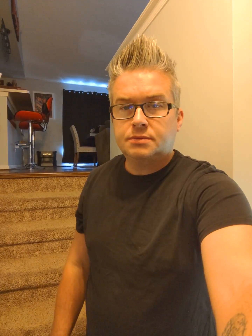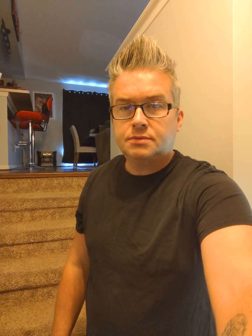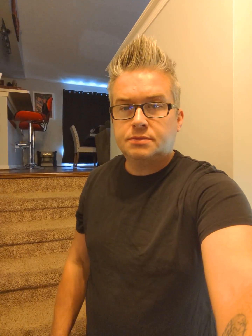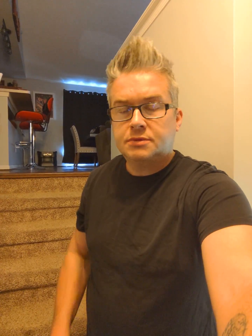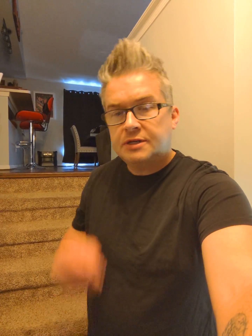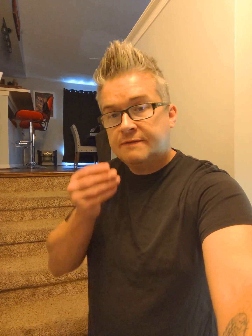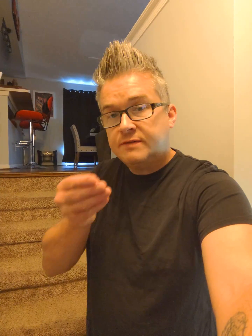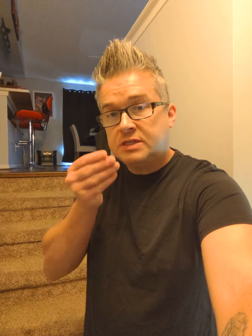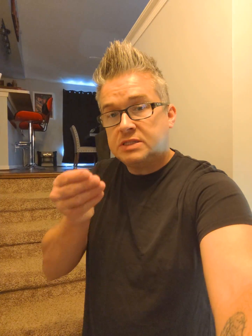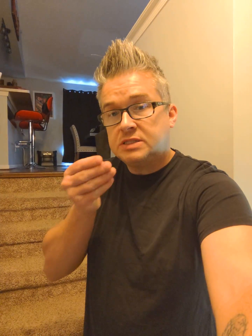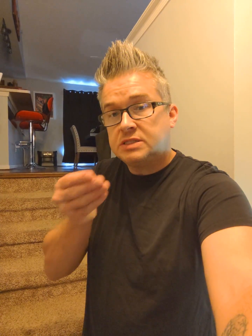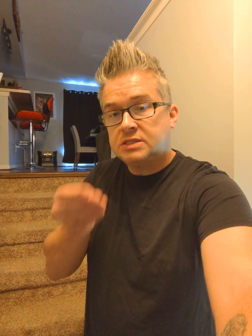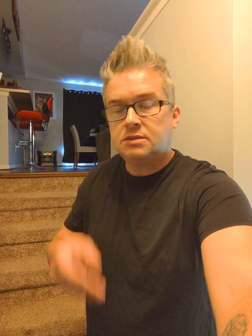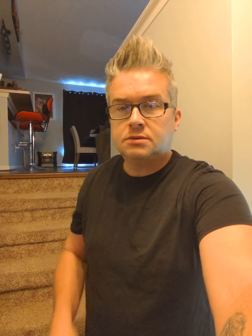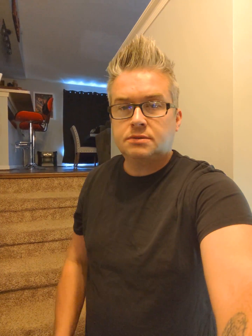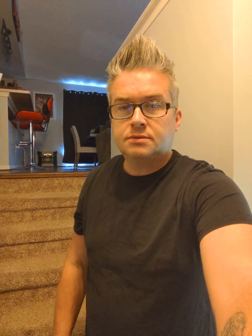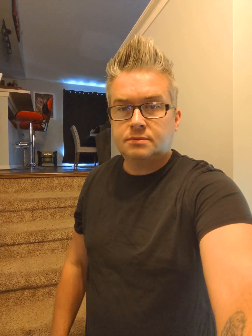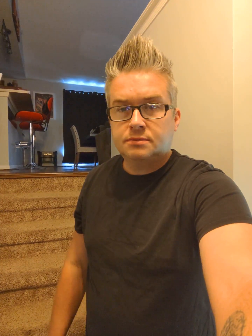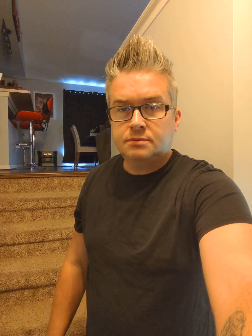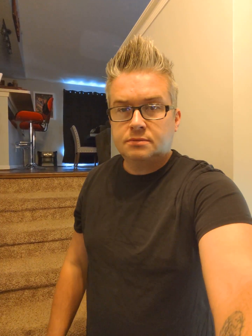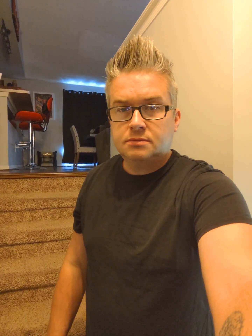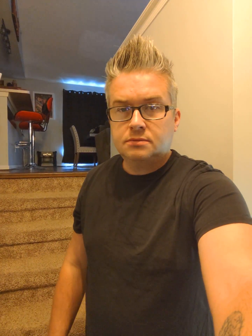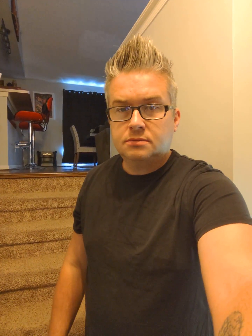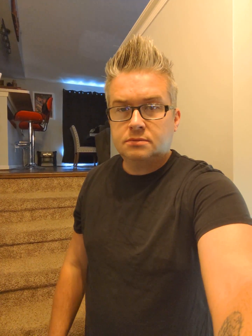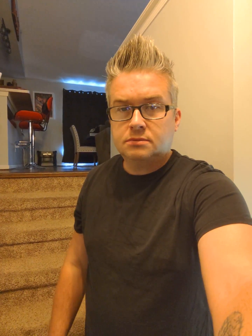feed